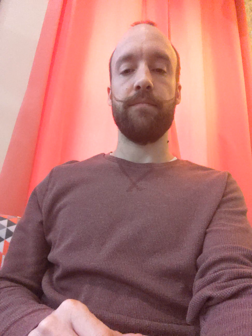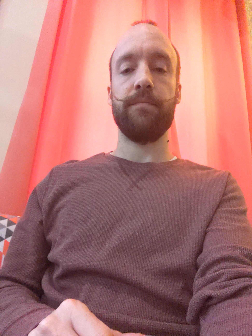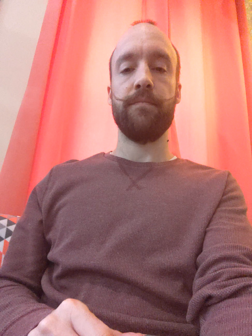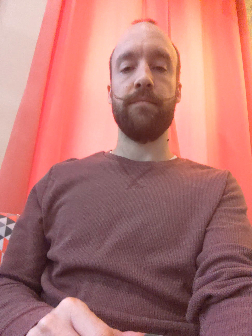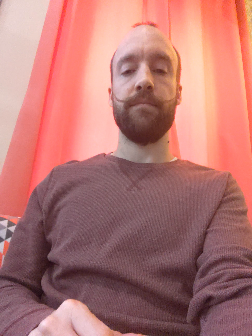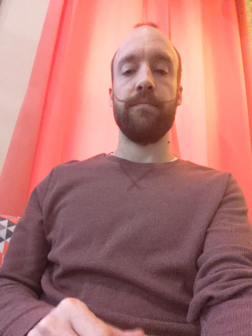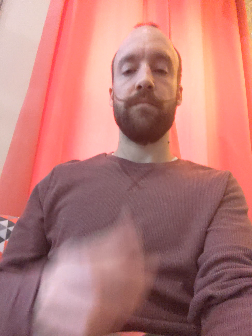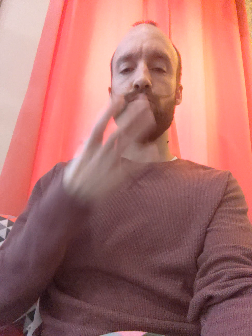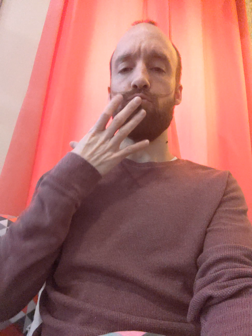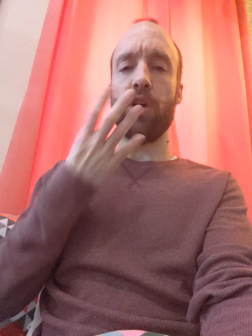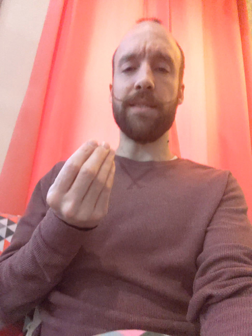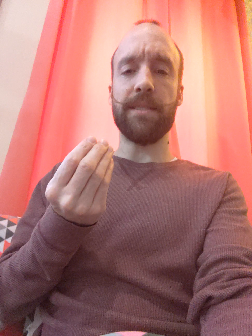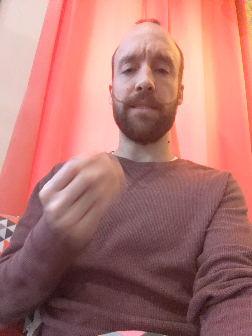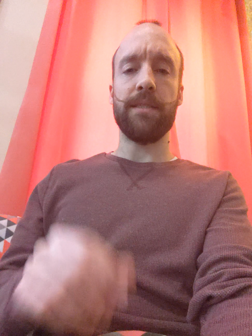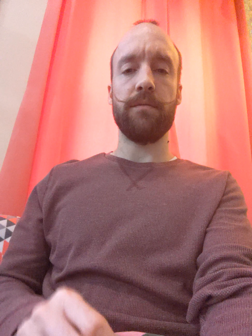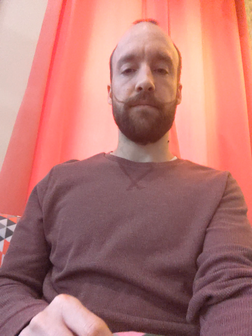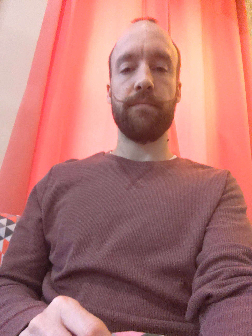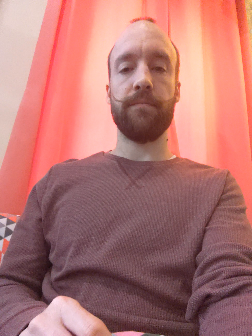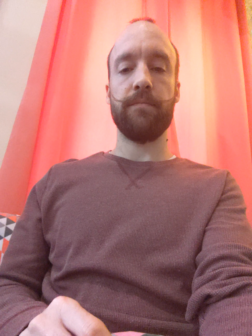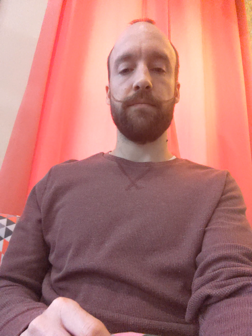wet